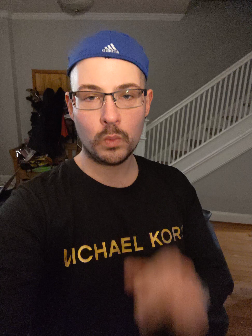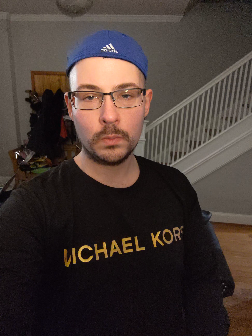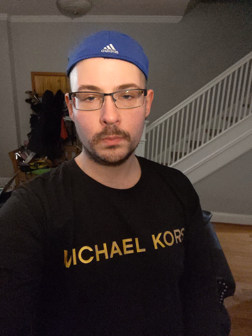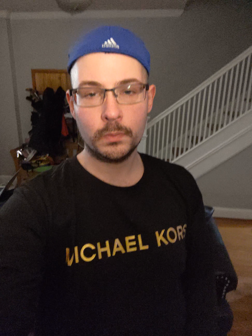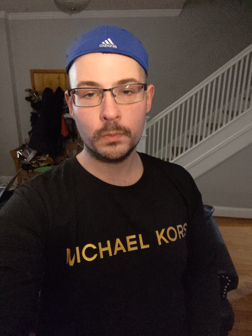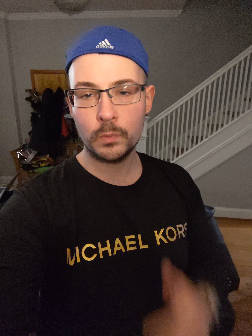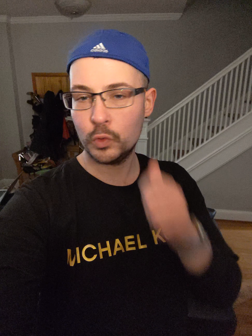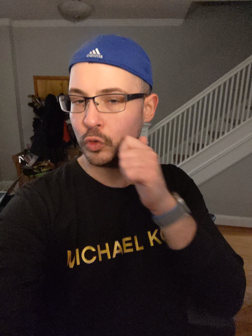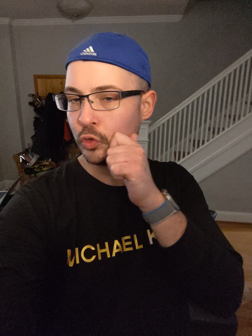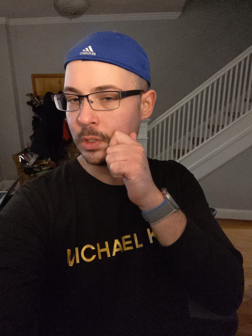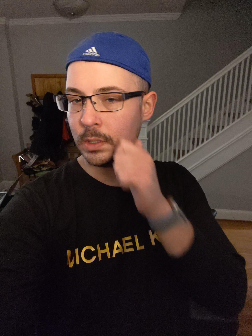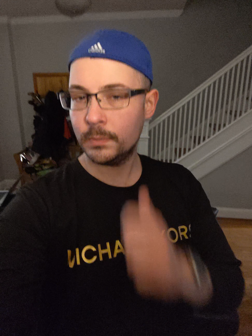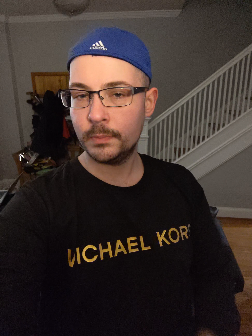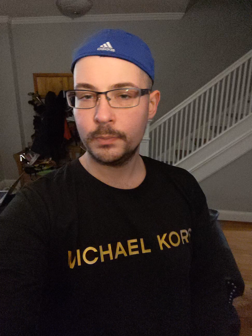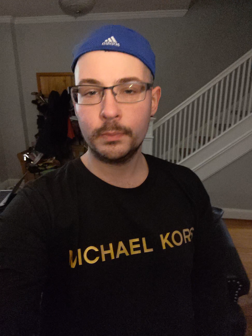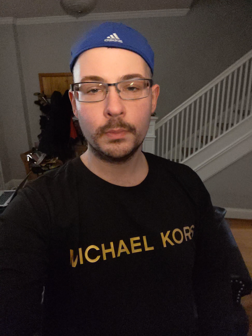cheek